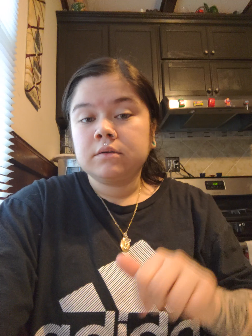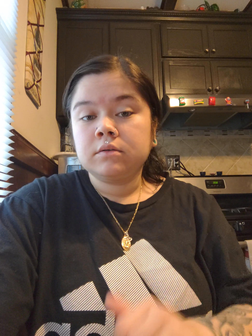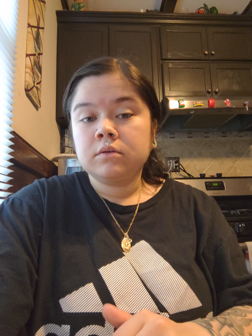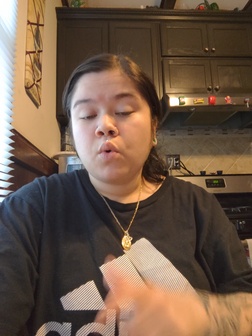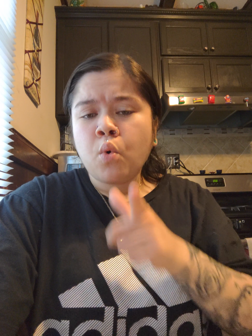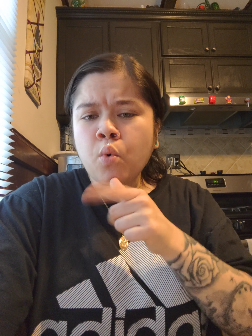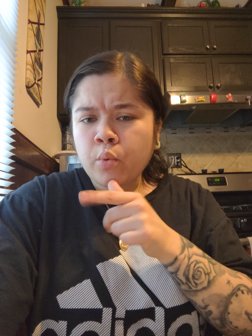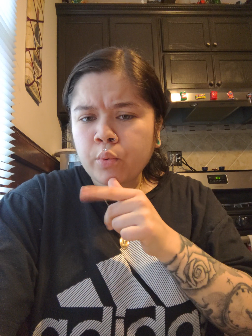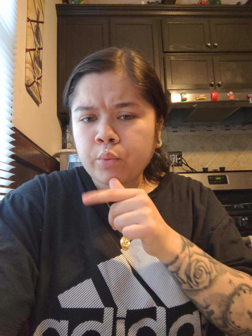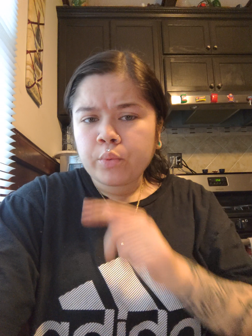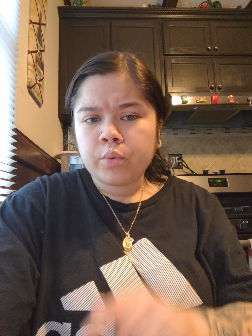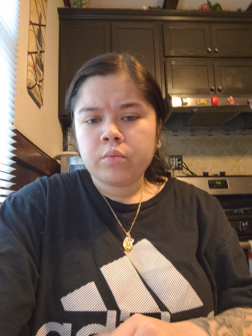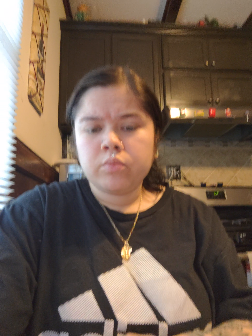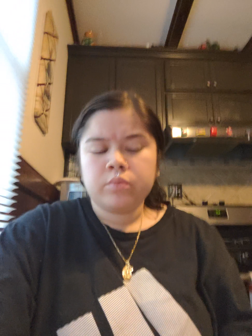who